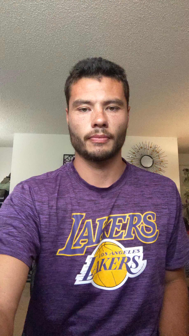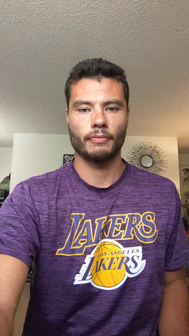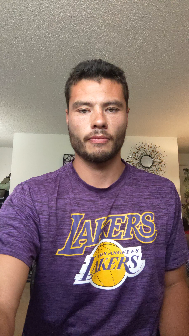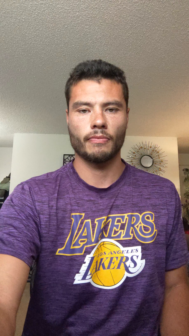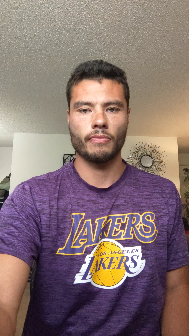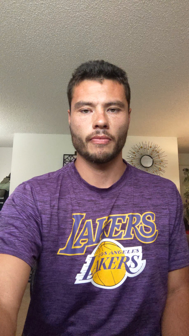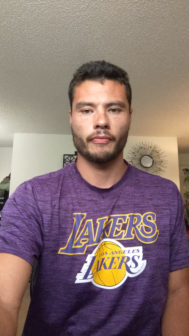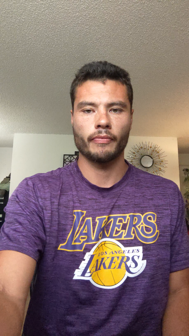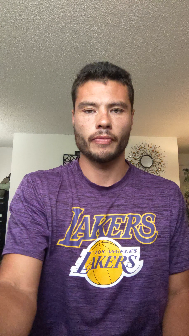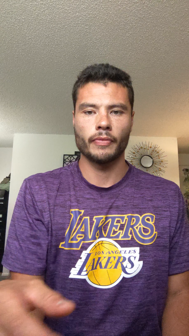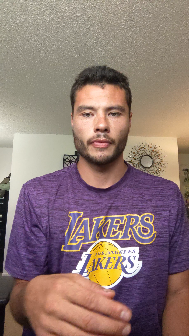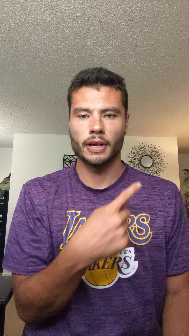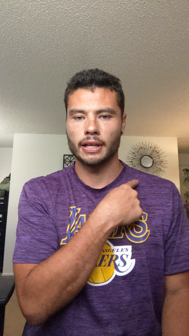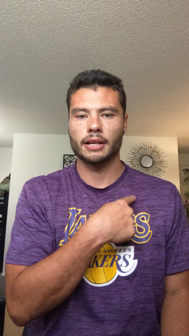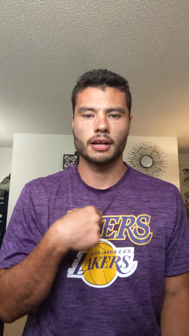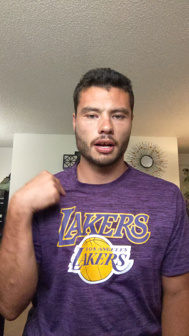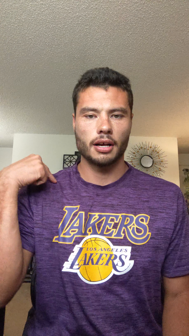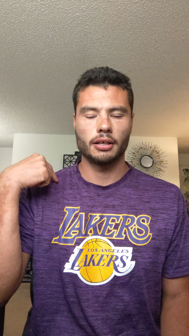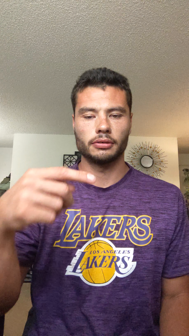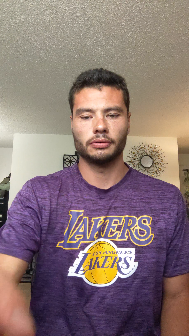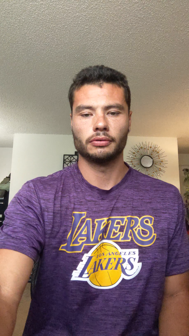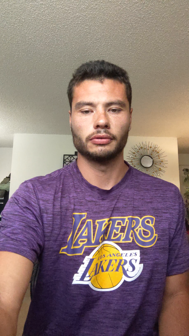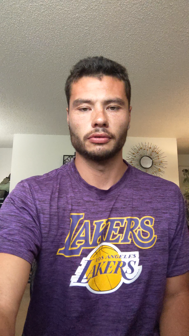necklace